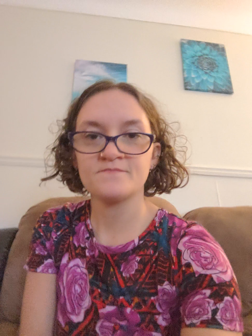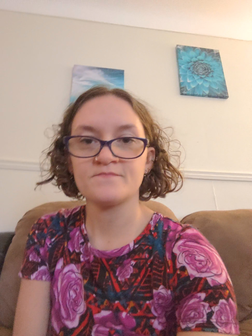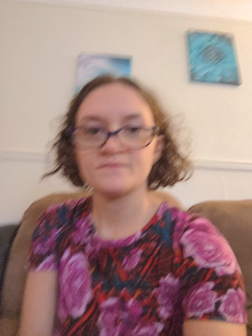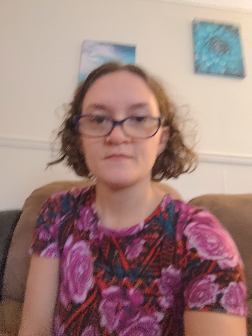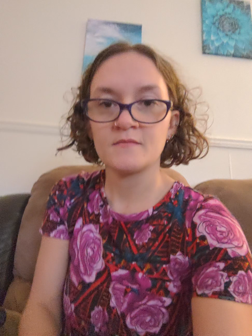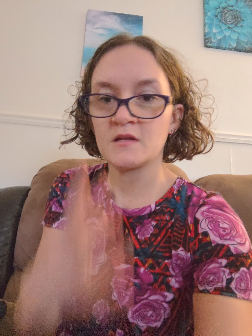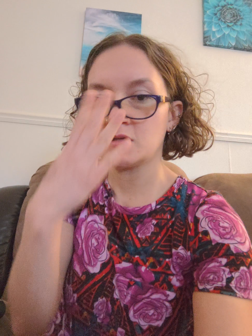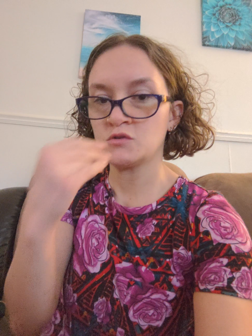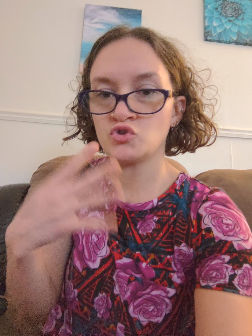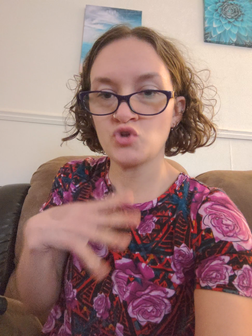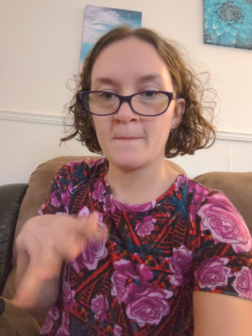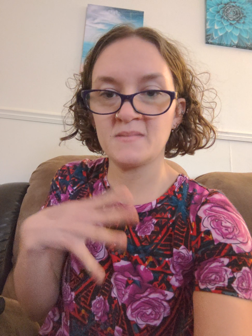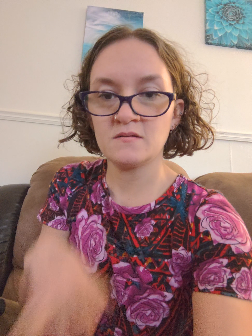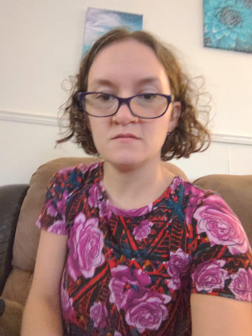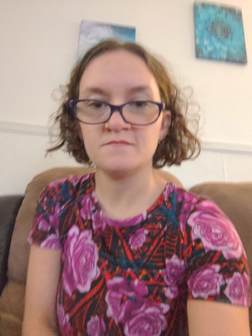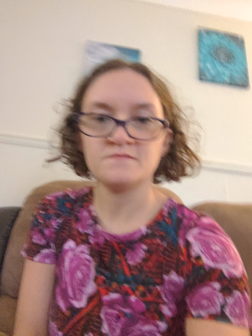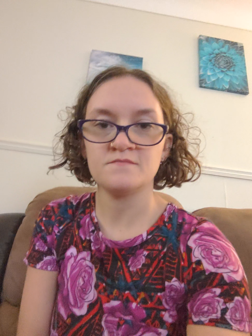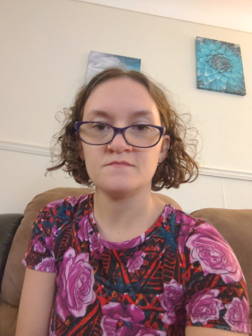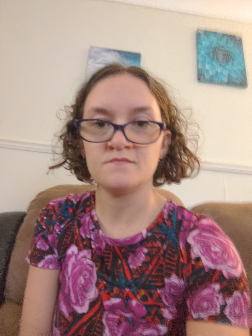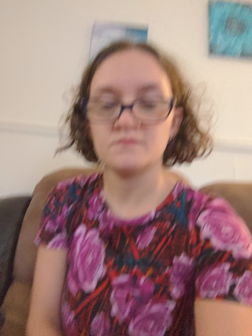pajamas